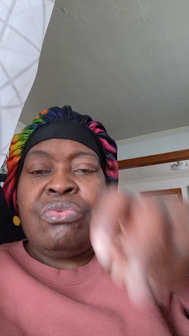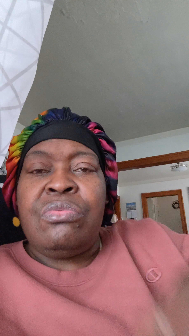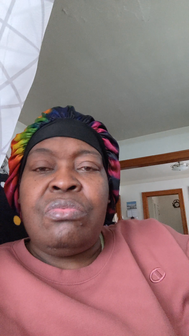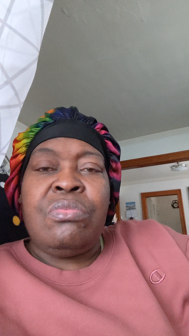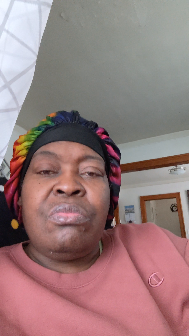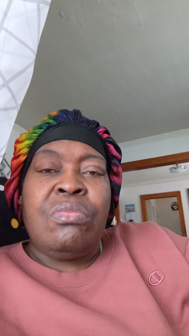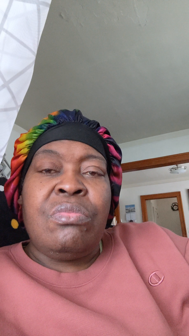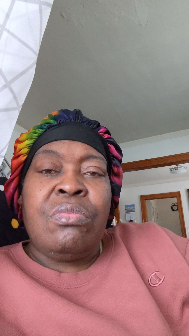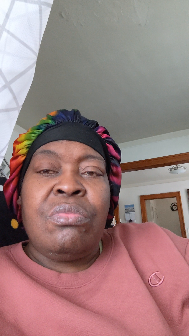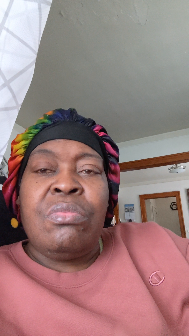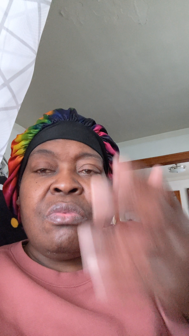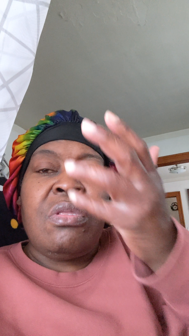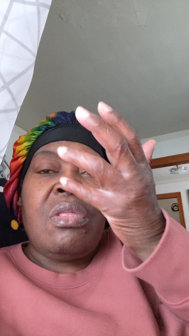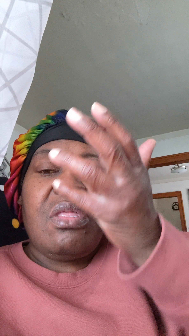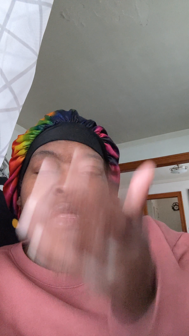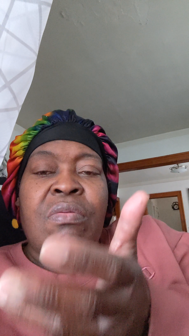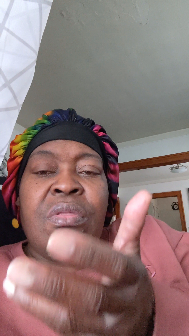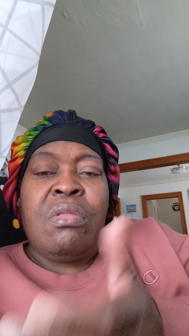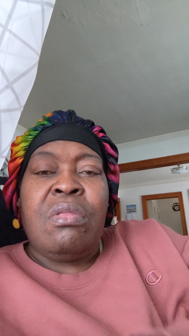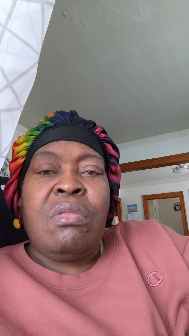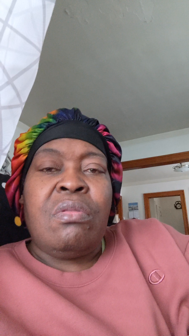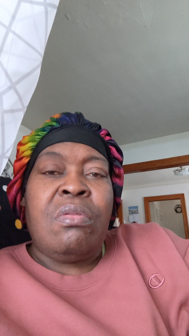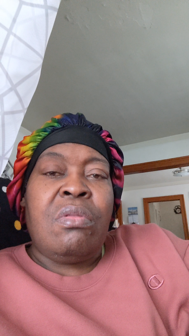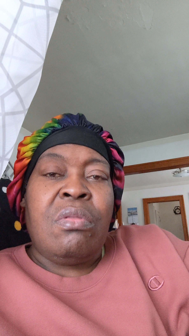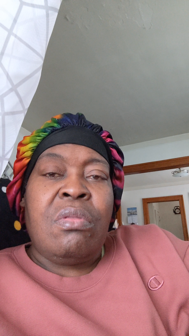heavy